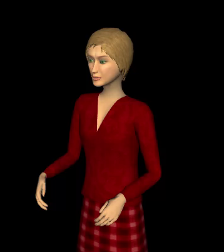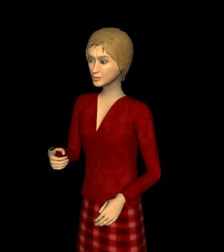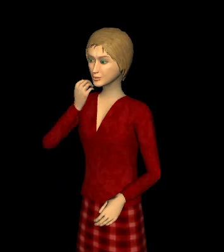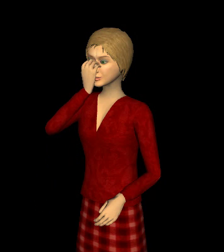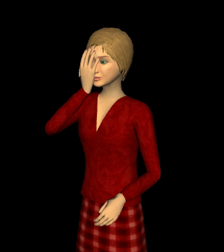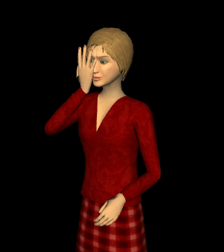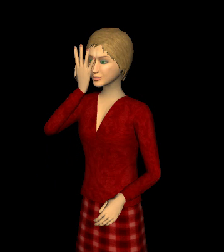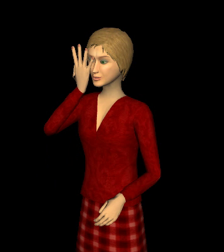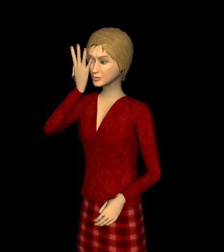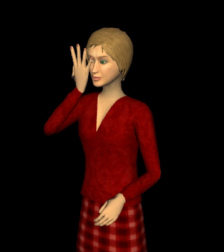أزهار